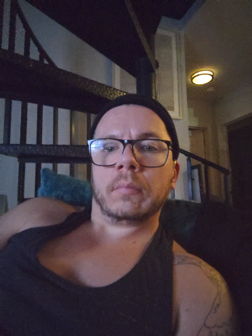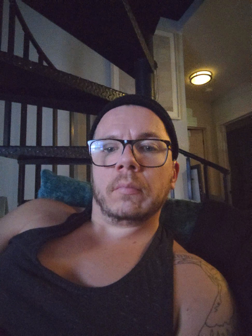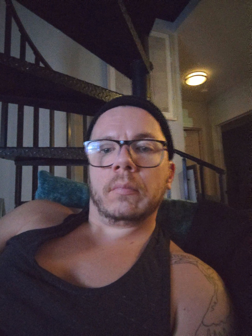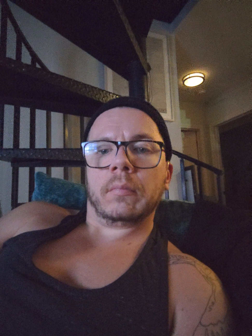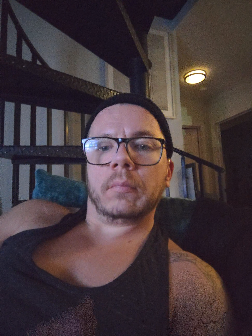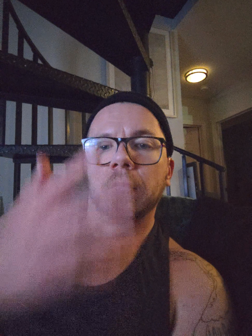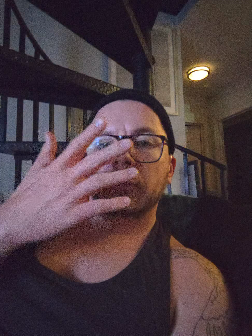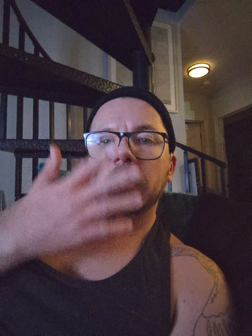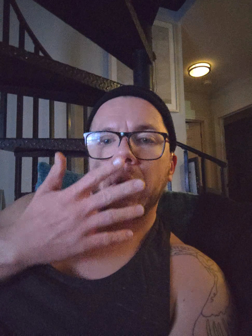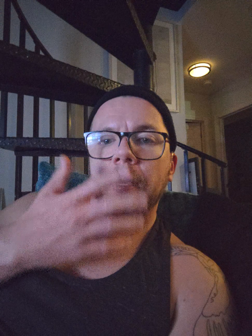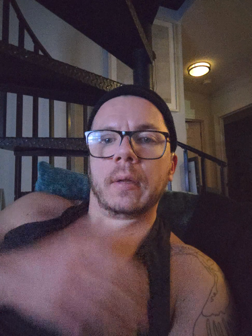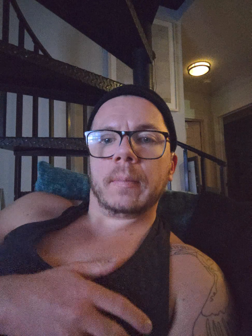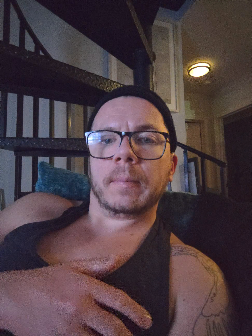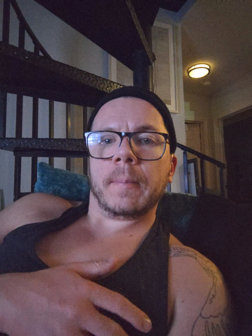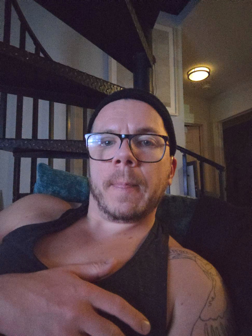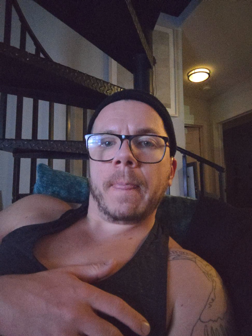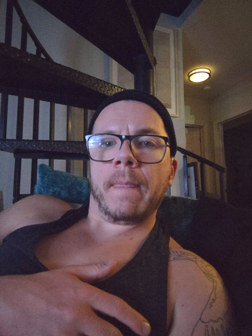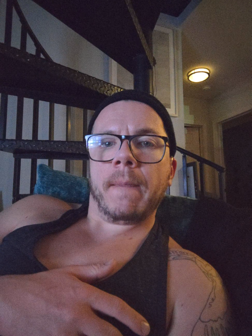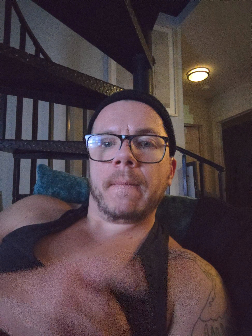sad